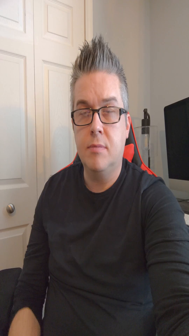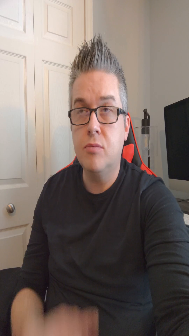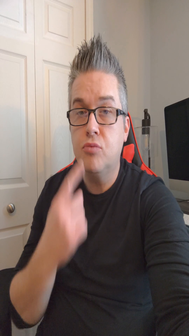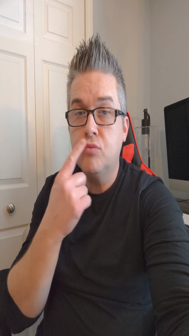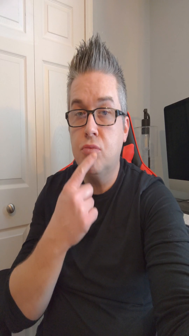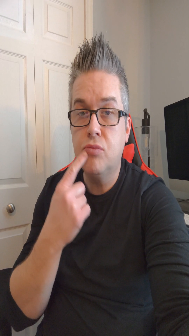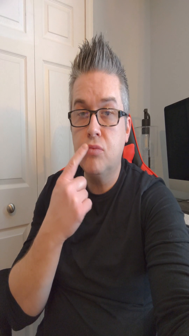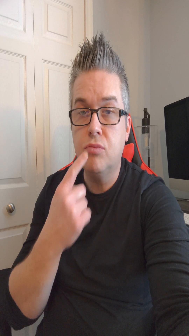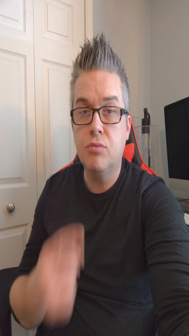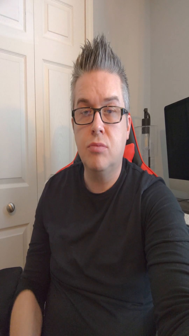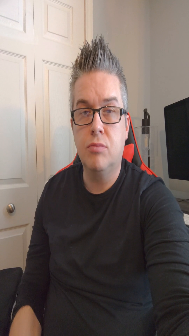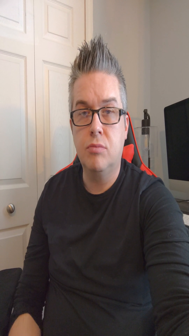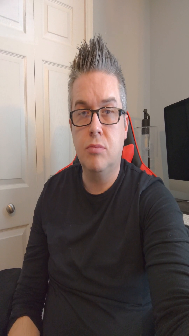lips